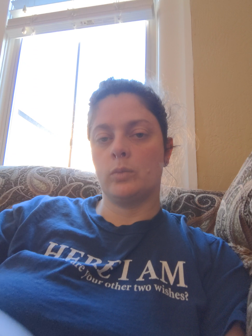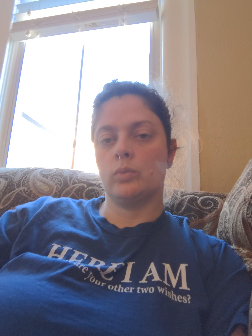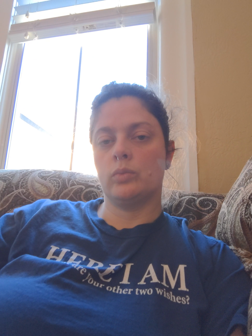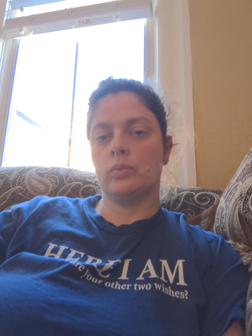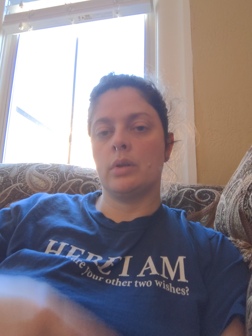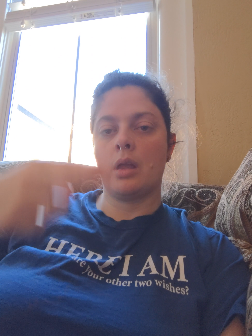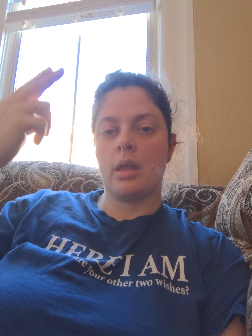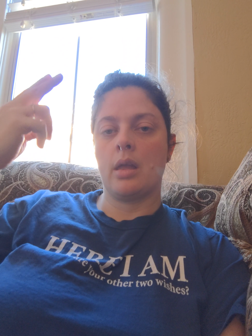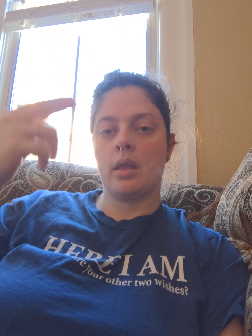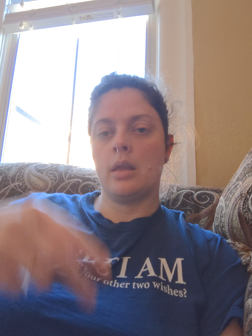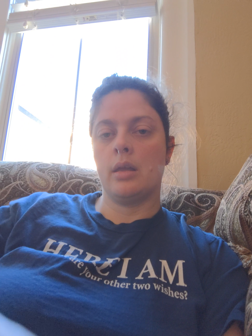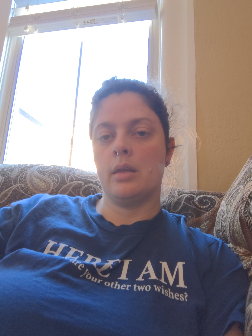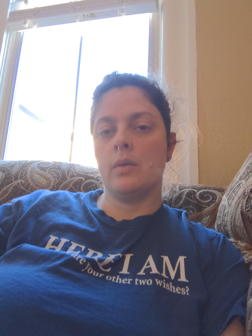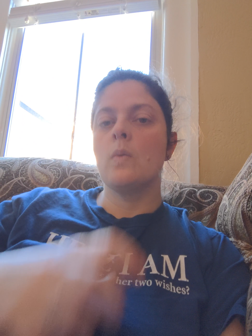high